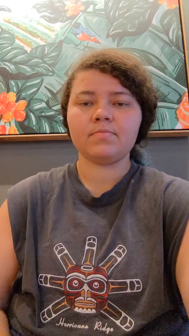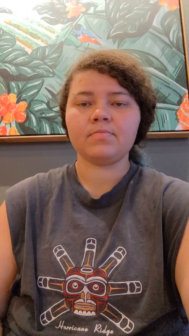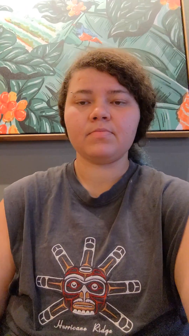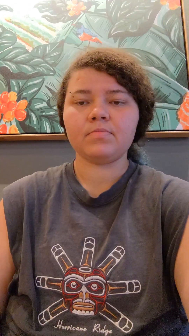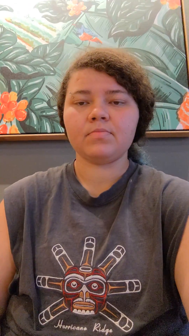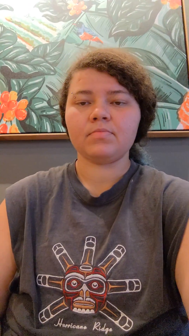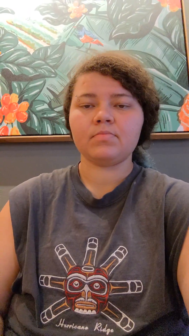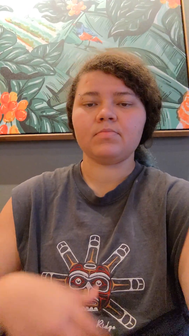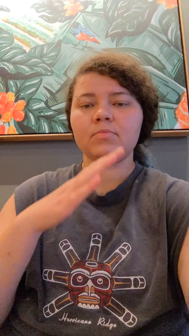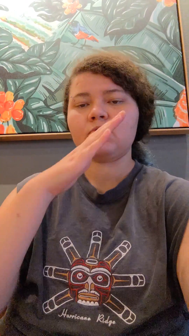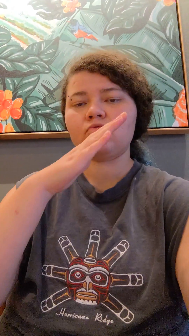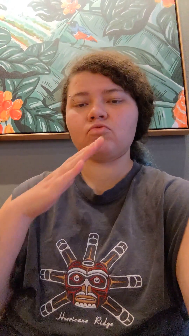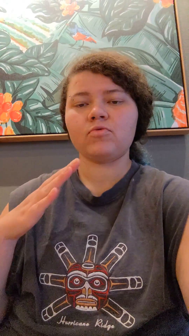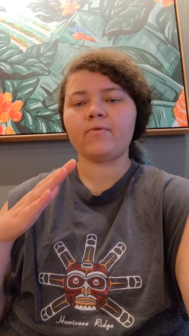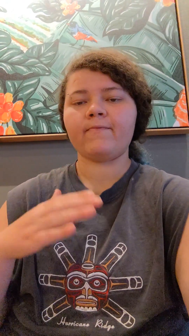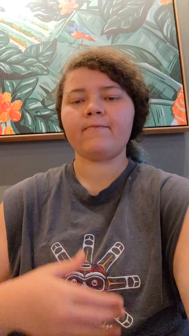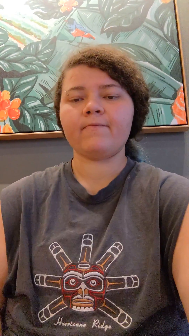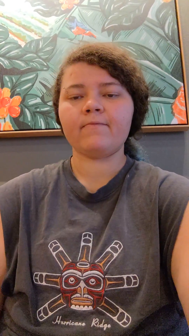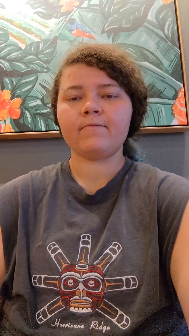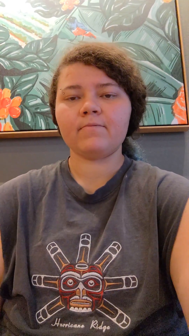roof